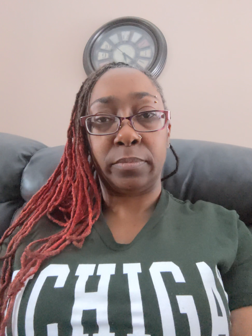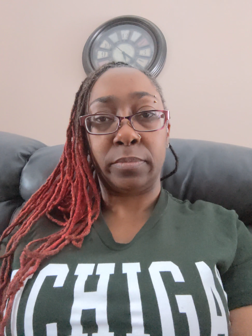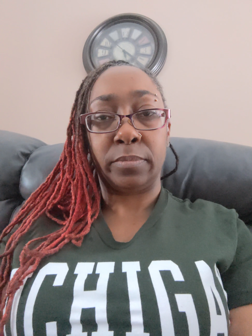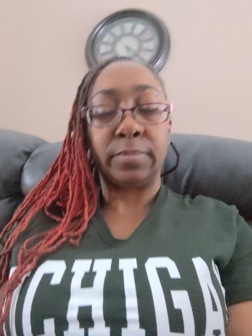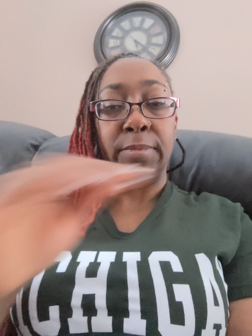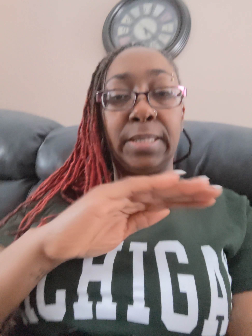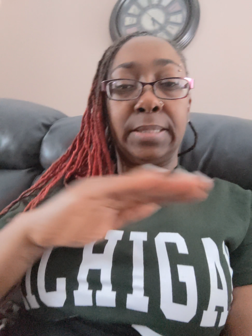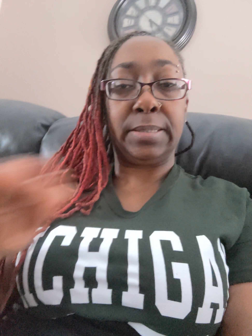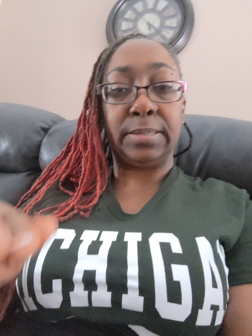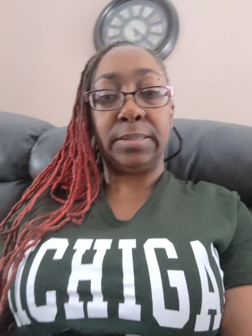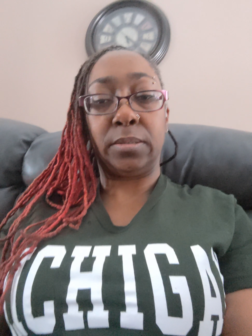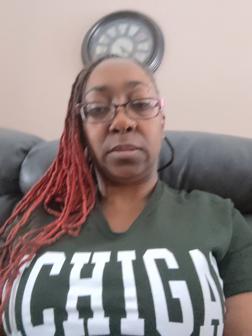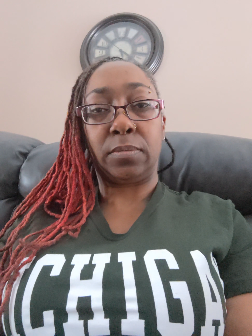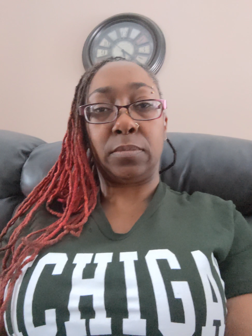clean